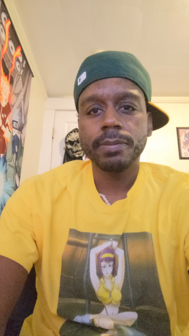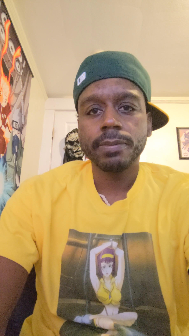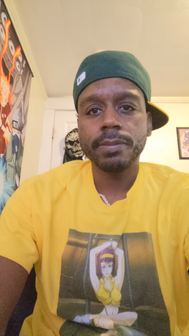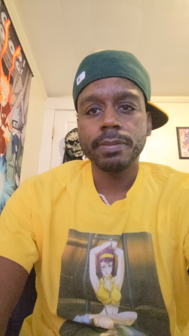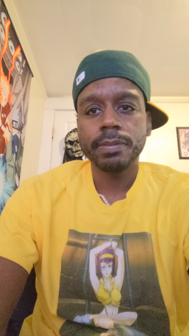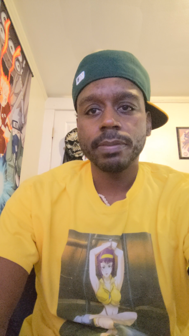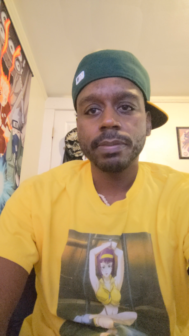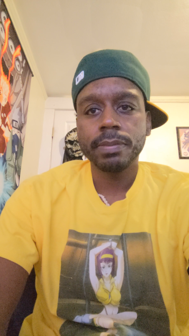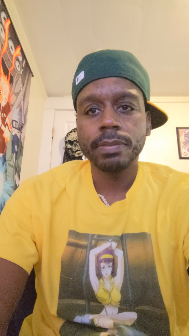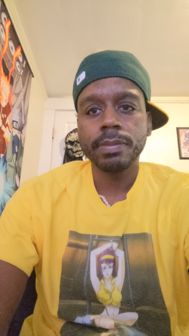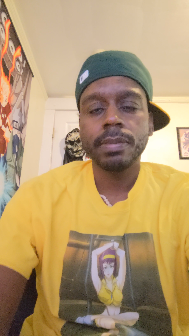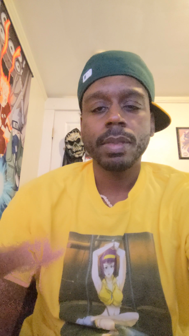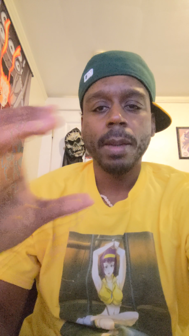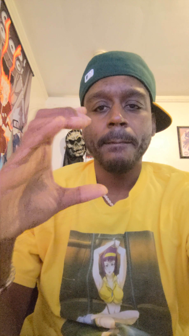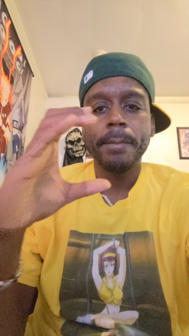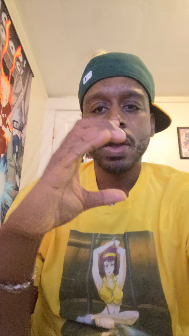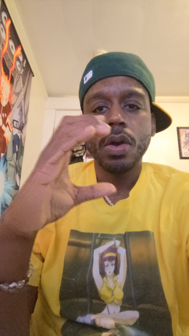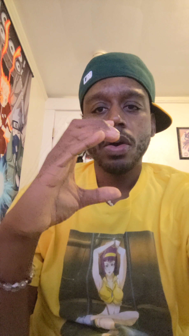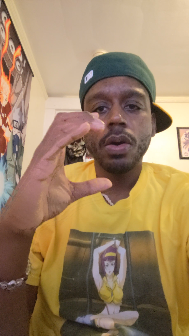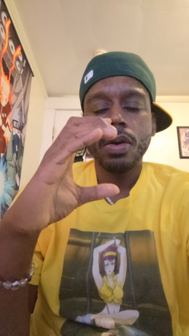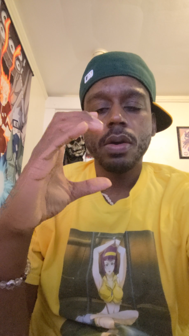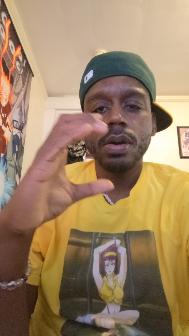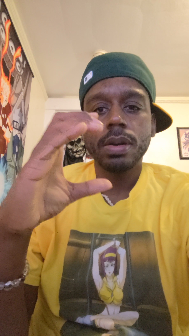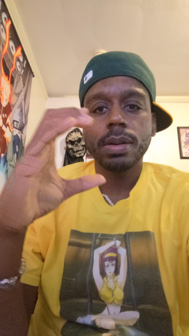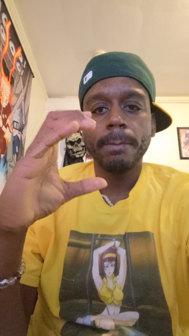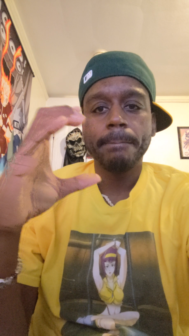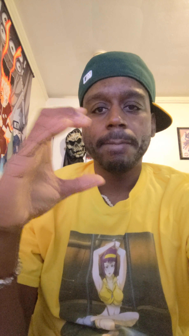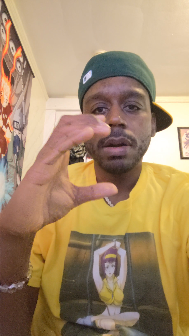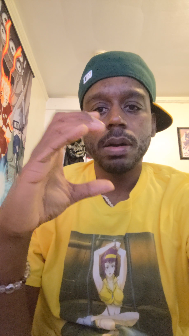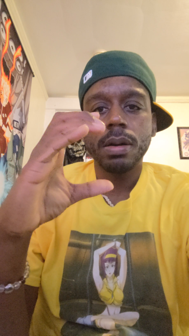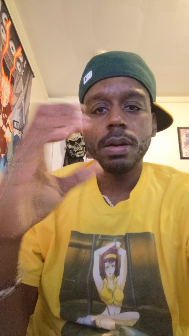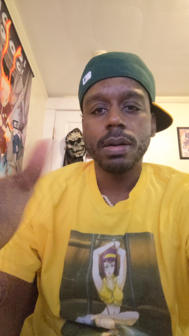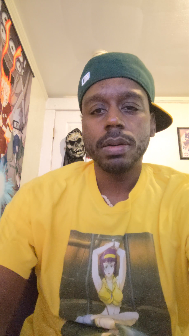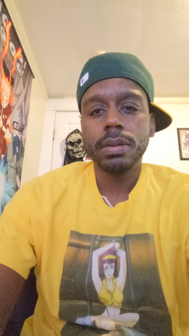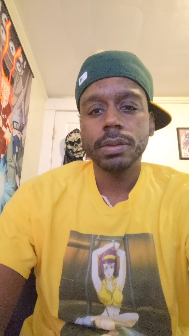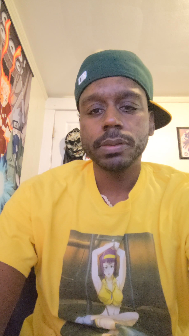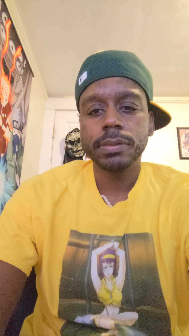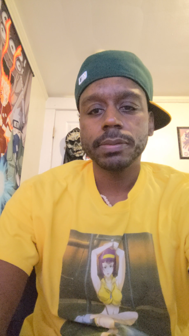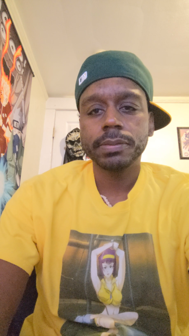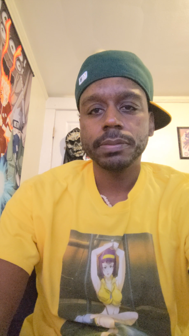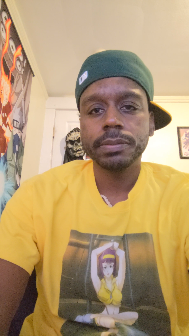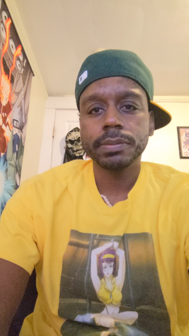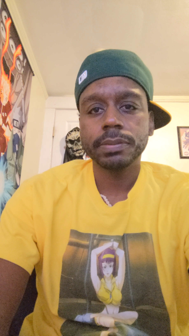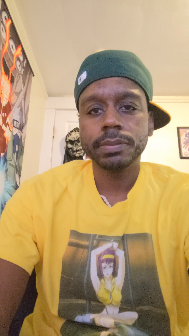ball